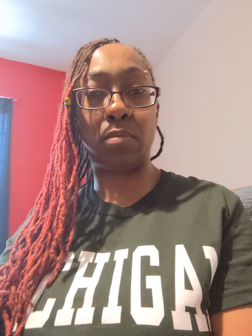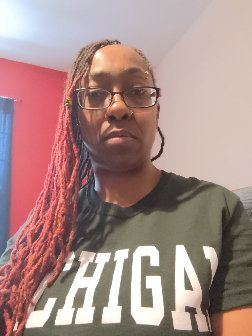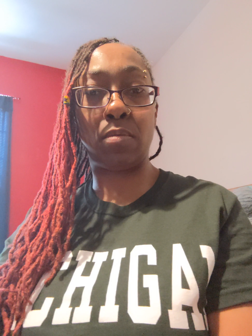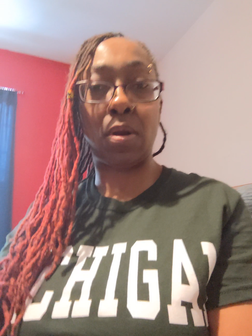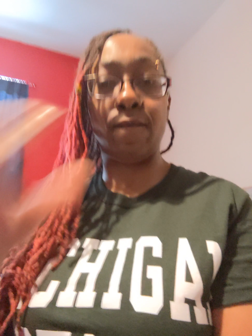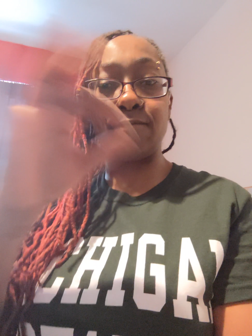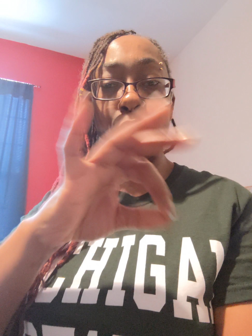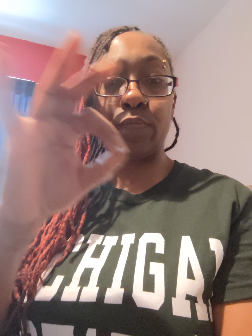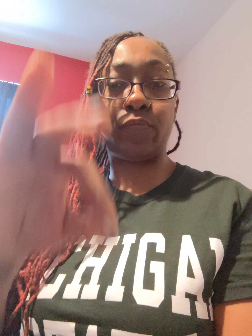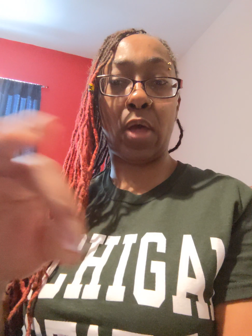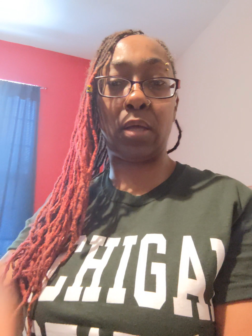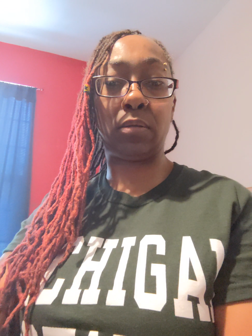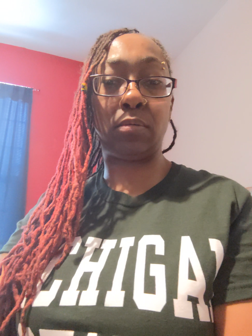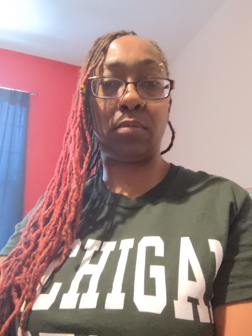french fries